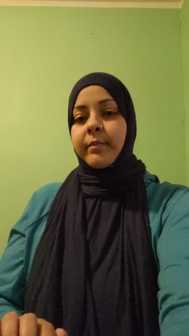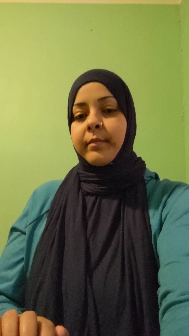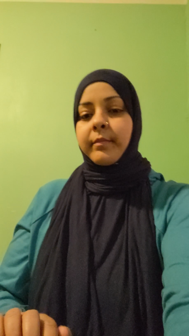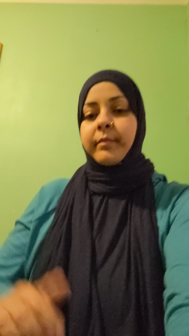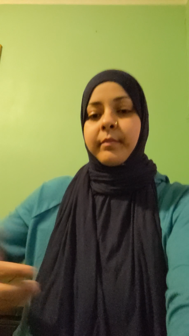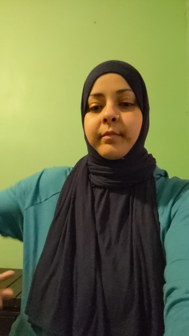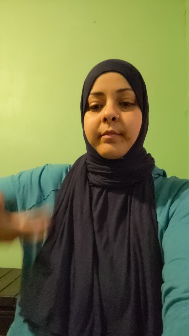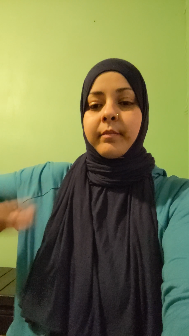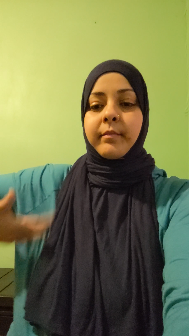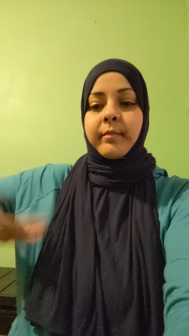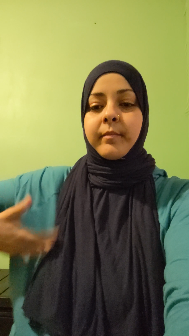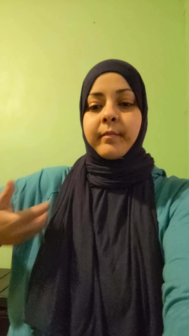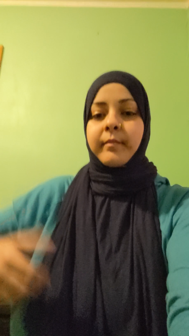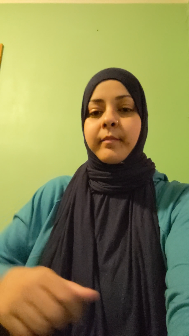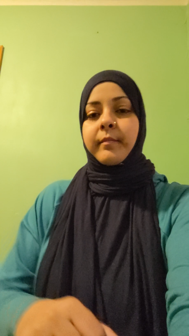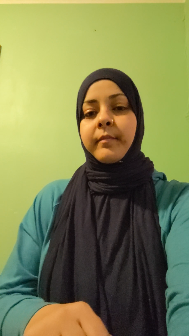monkey